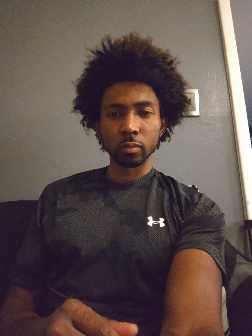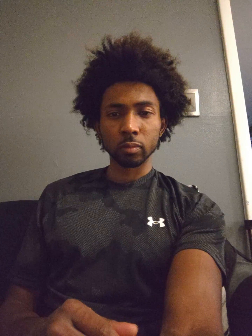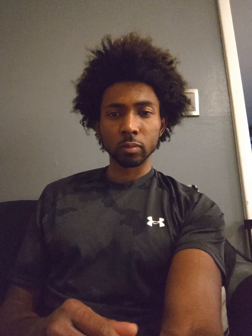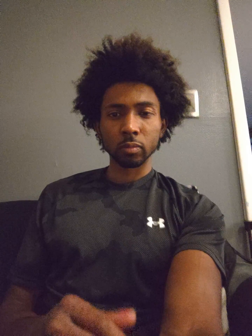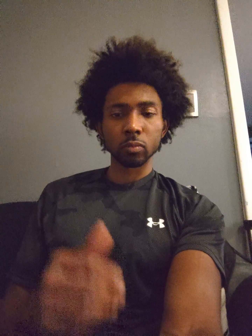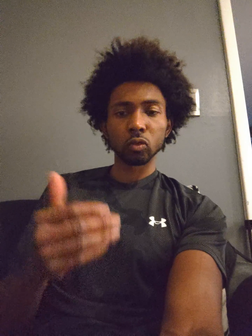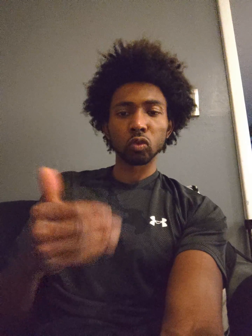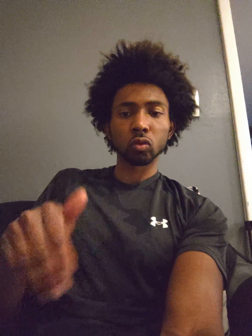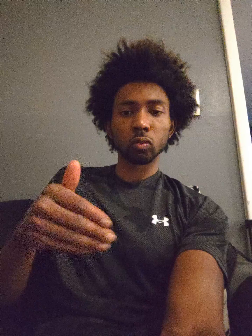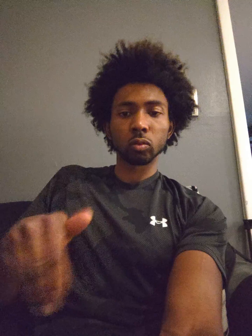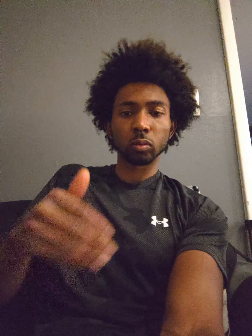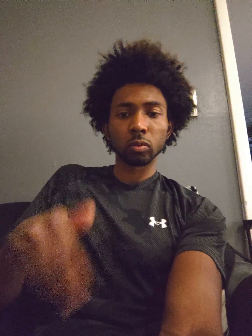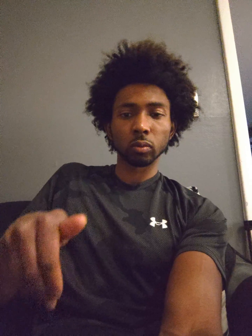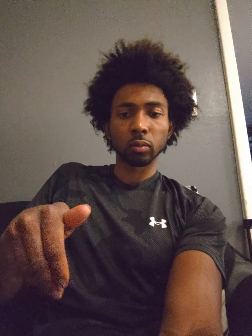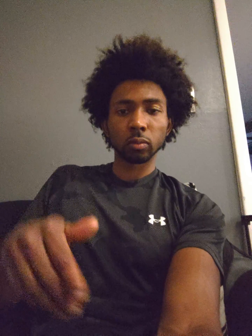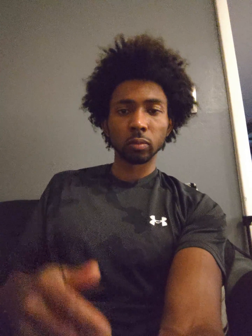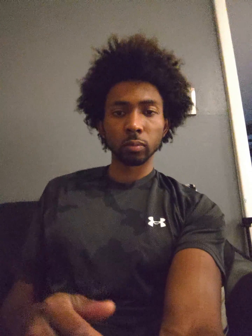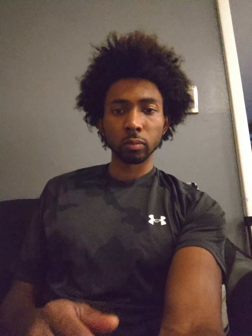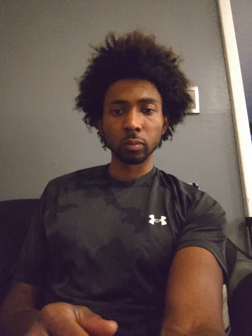shorts